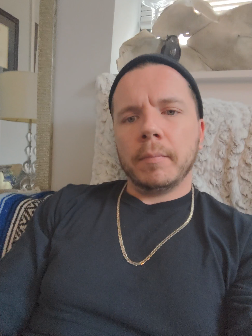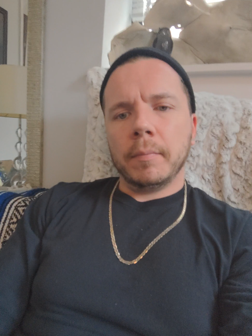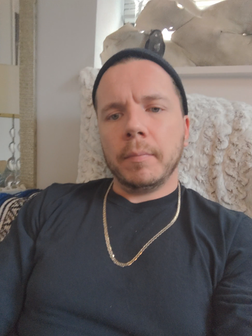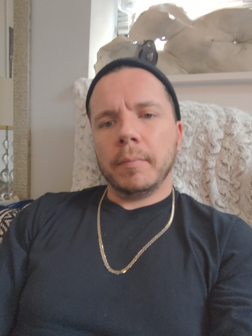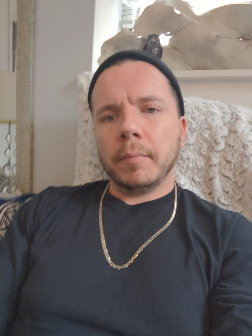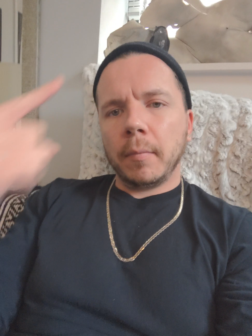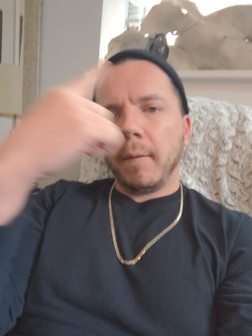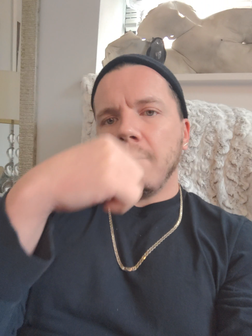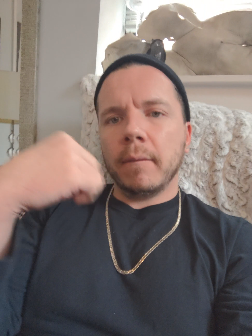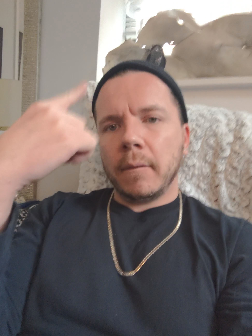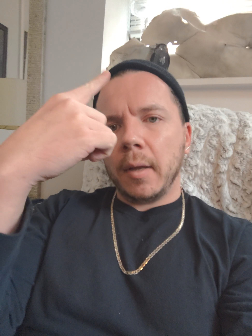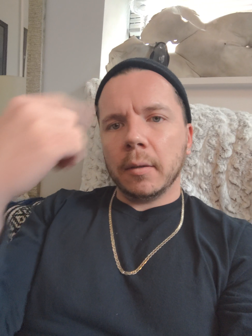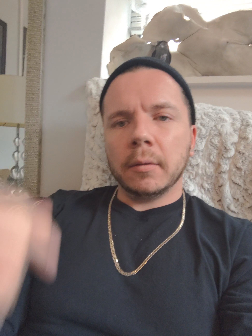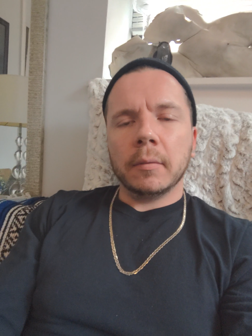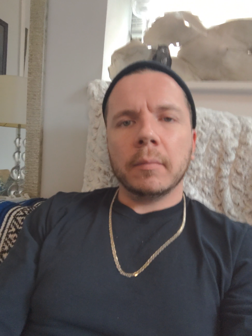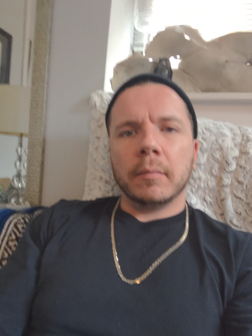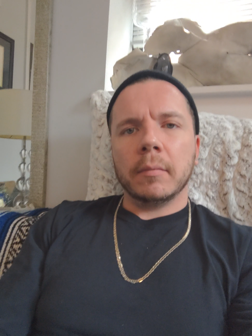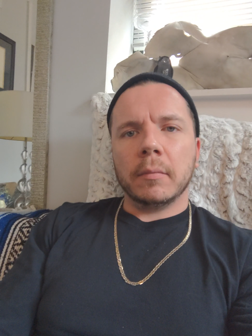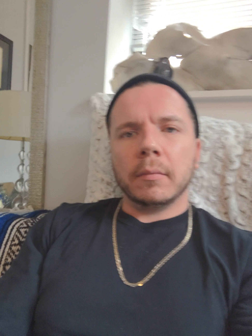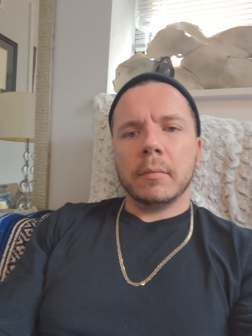face